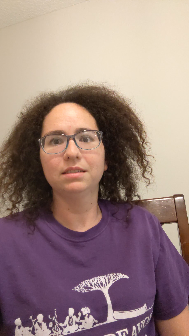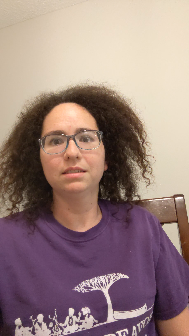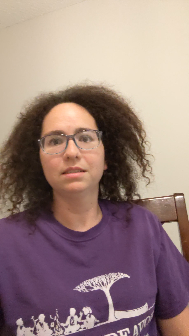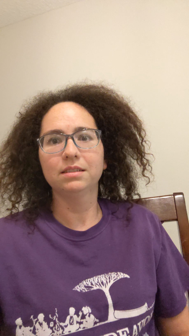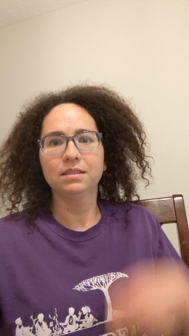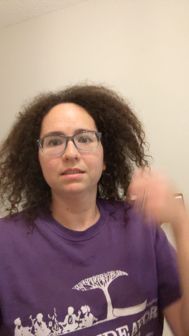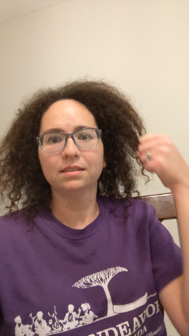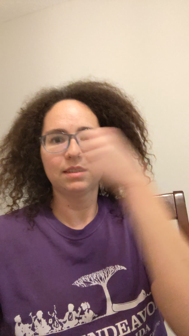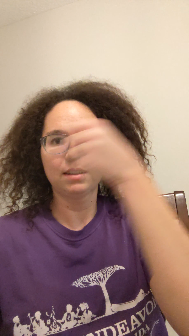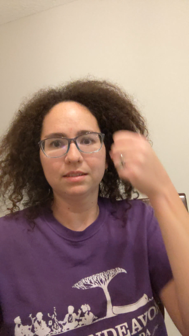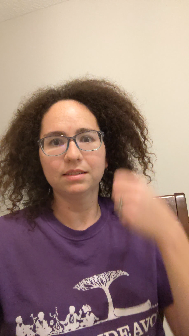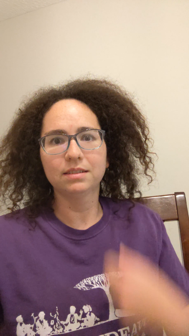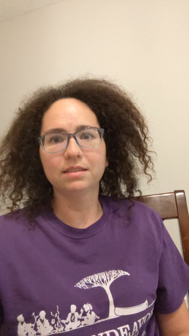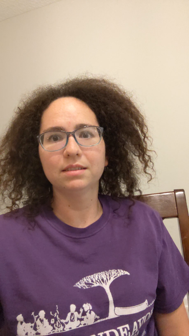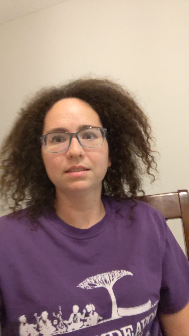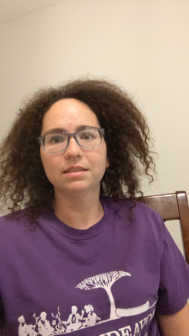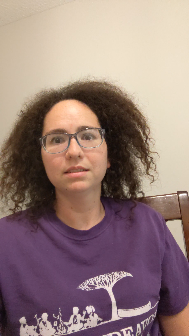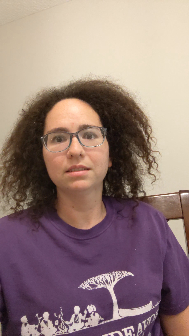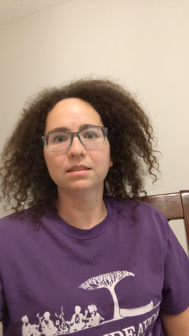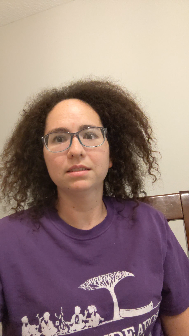hit